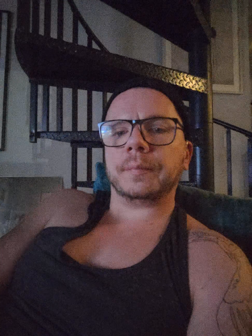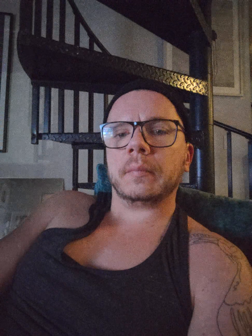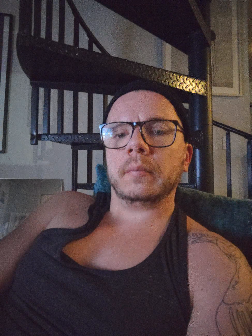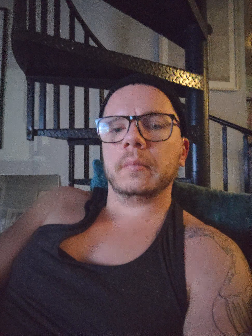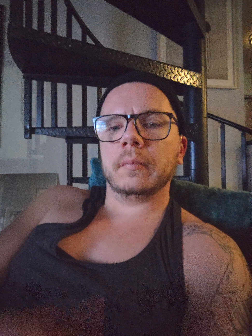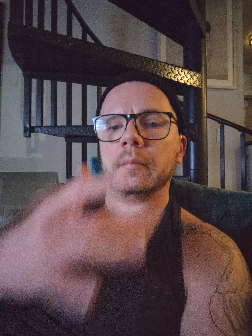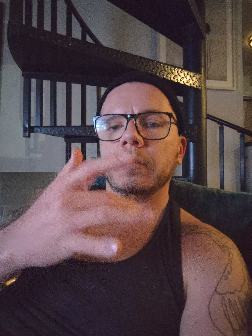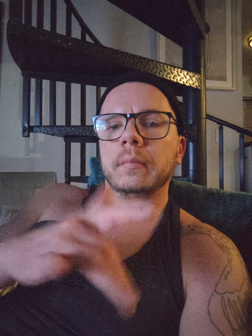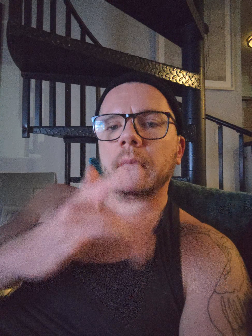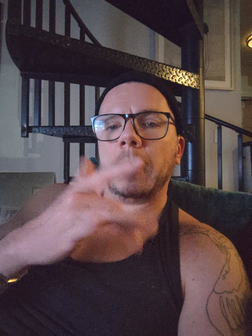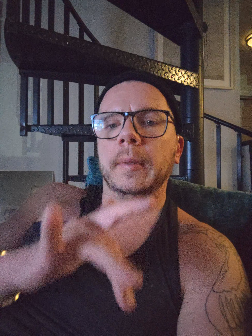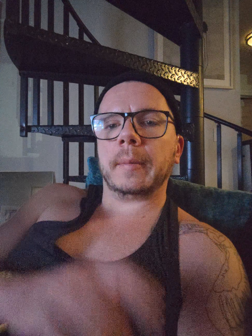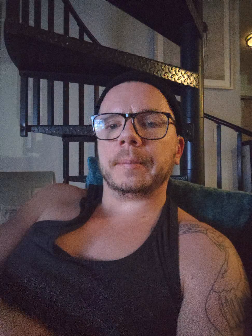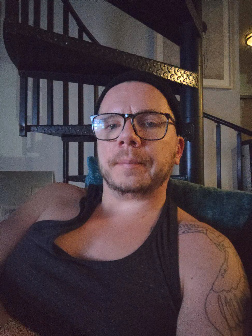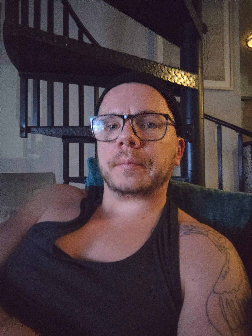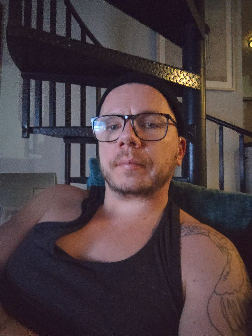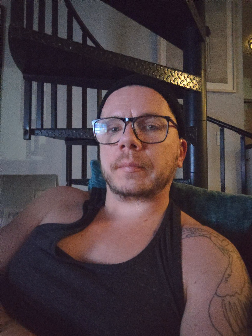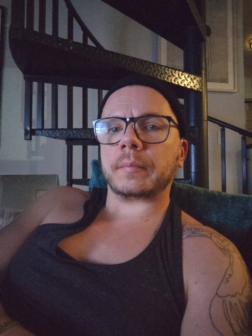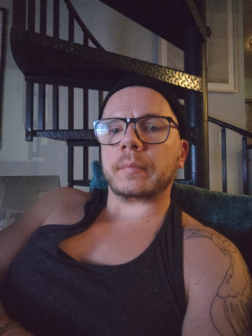empty